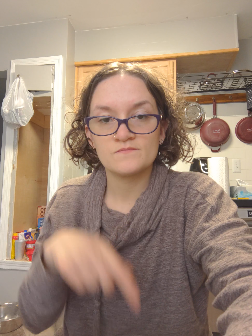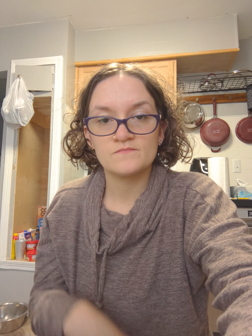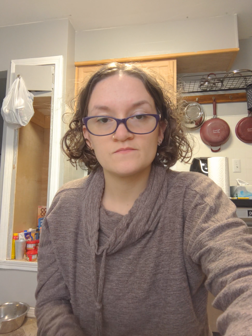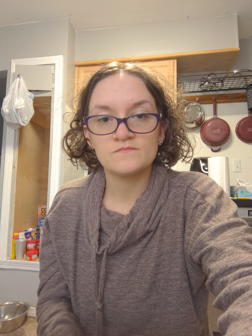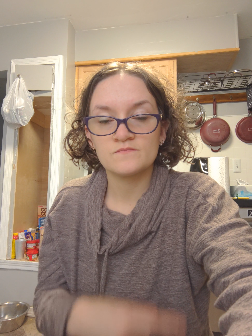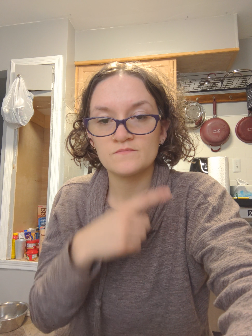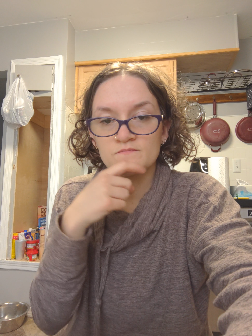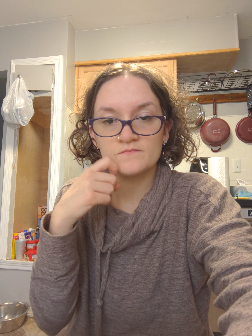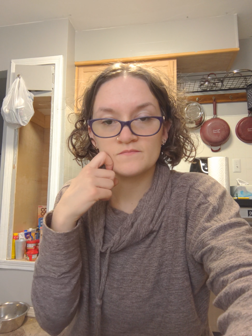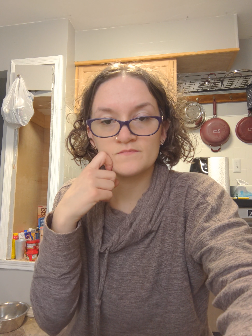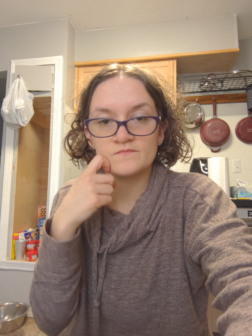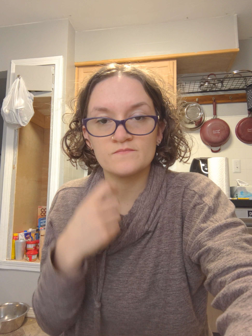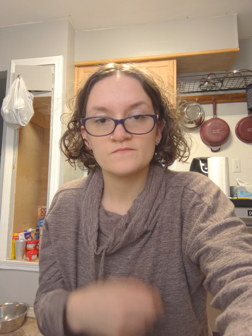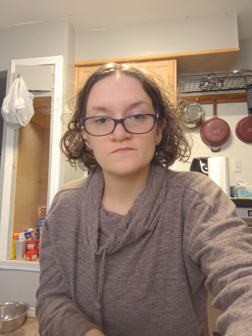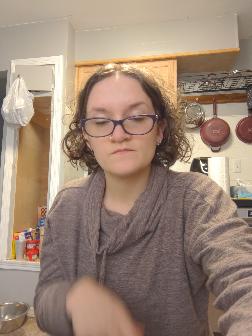dry